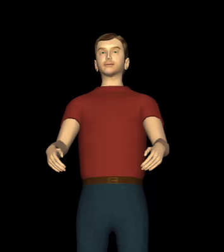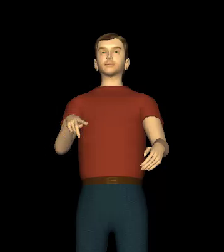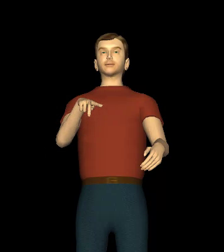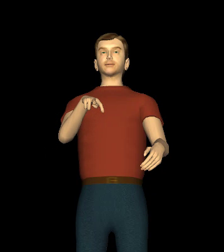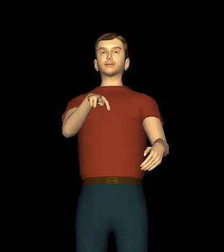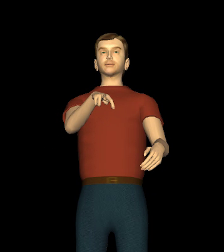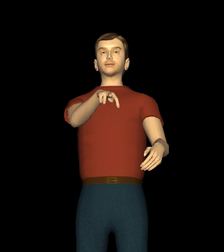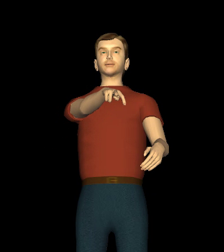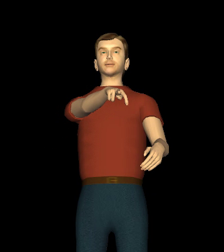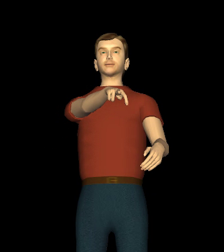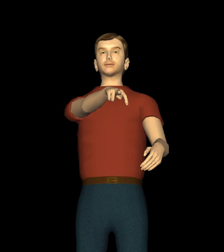يمشي